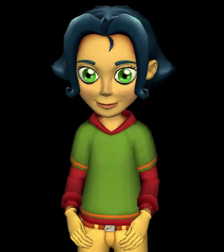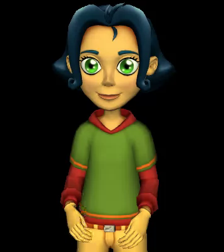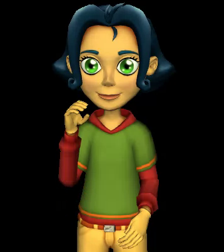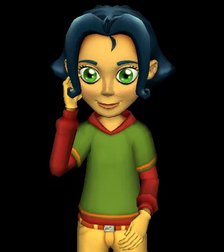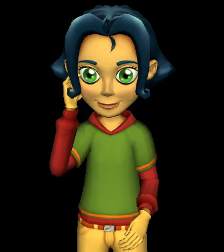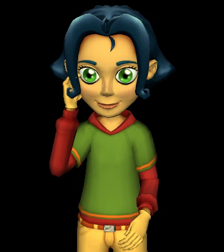يستمع